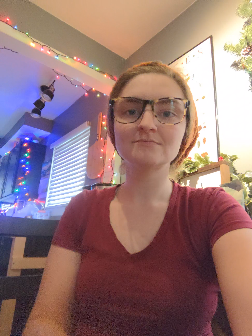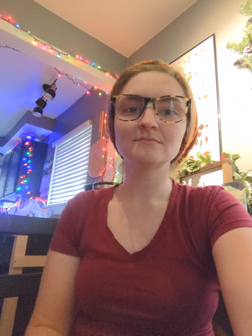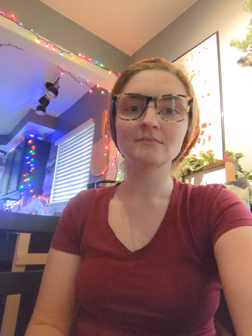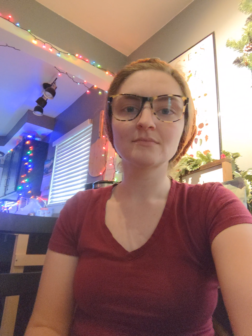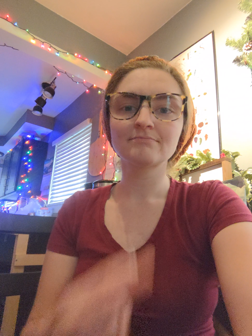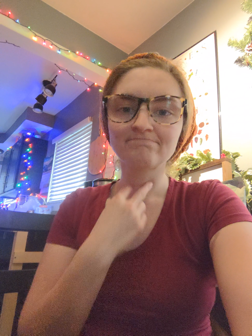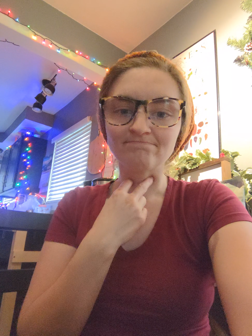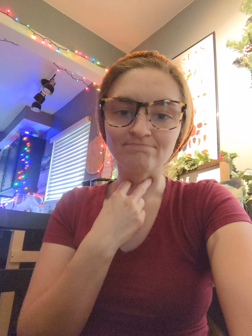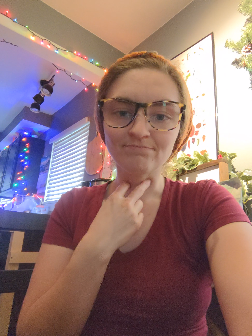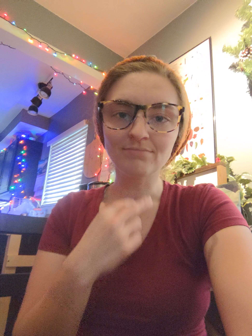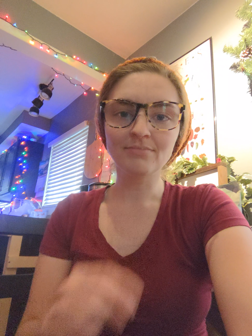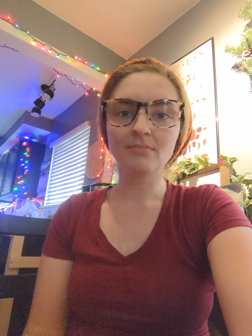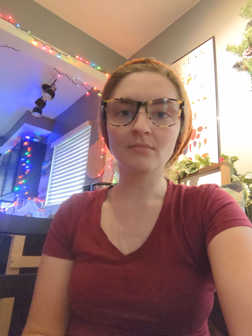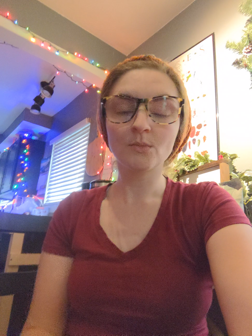stuck